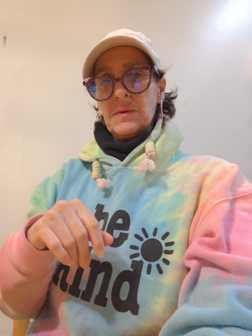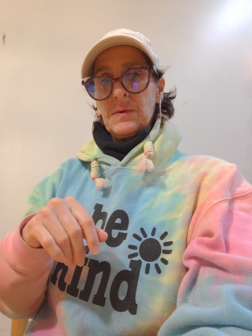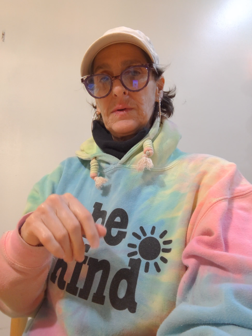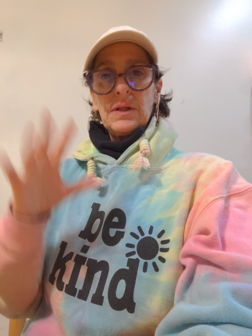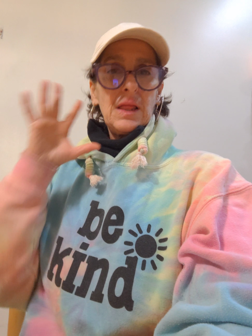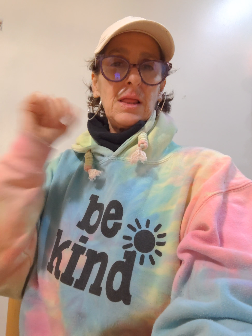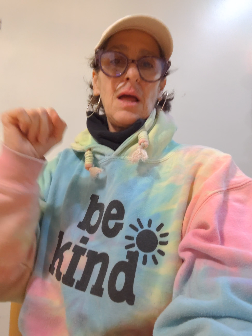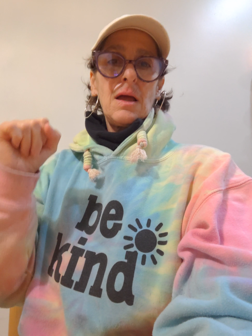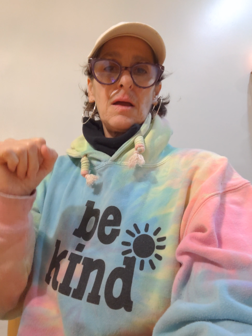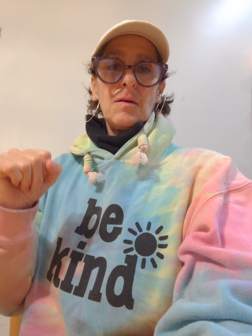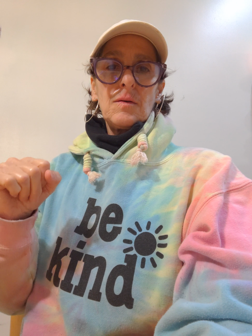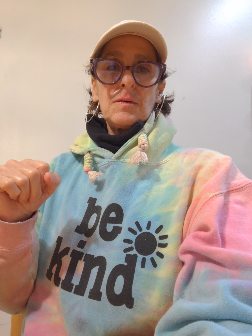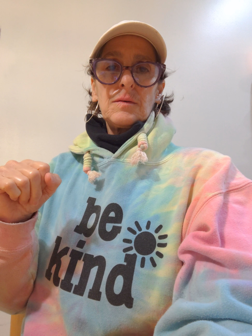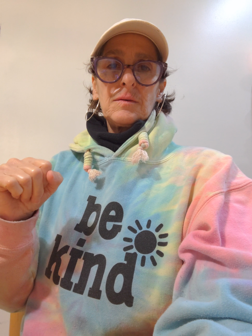loud